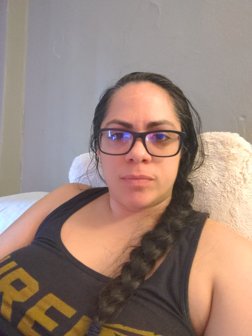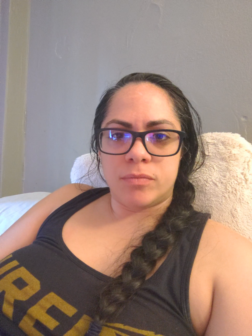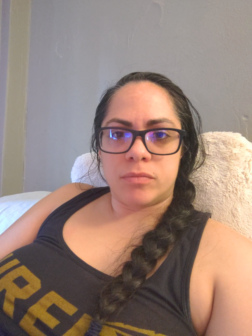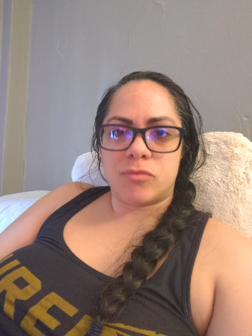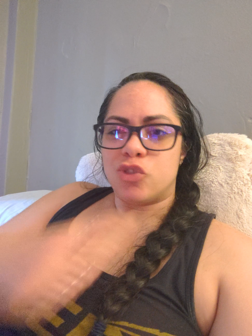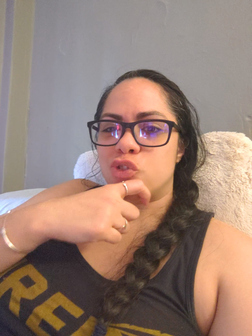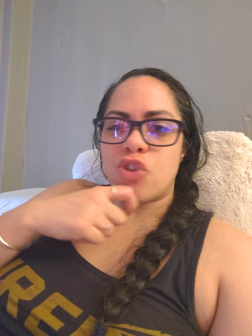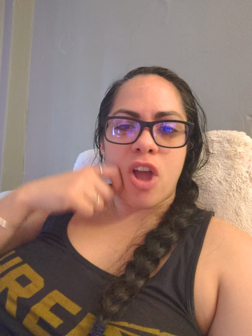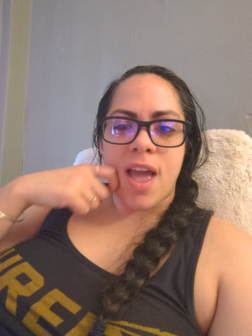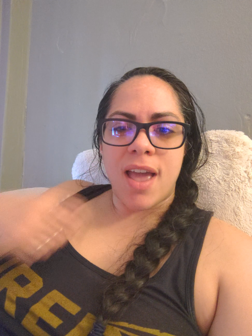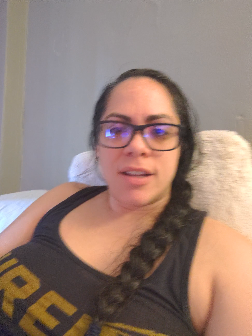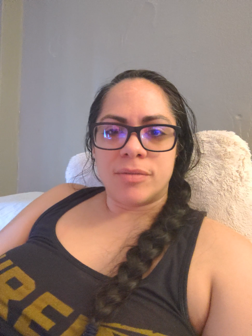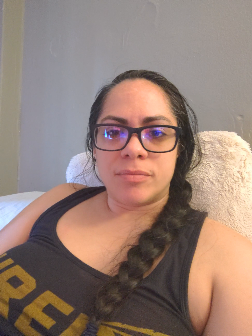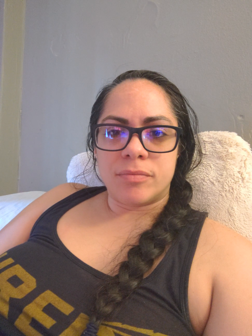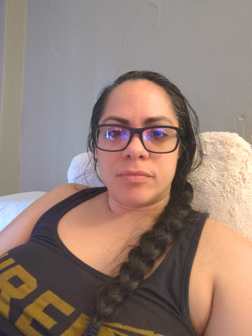dry